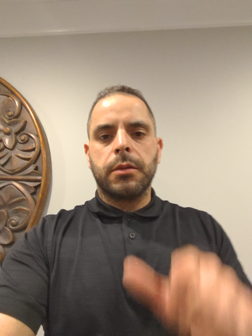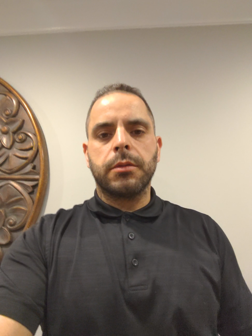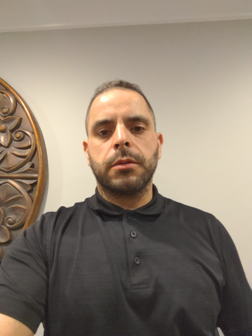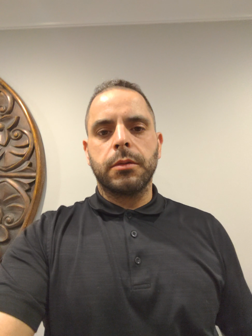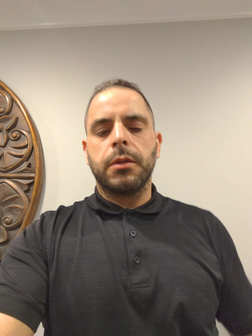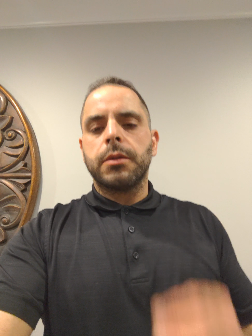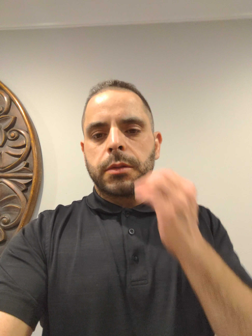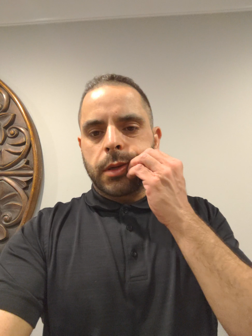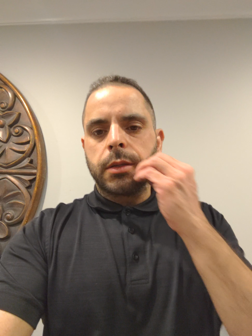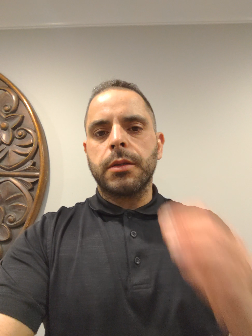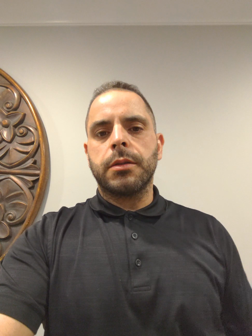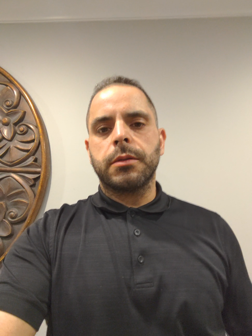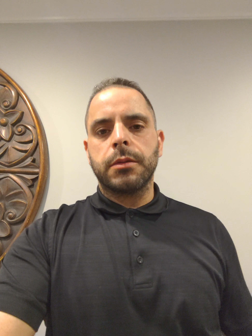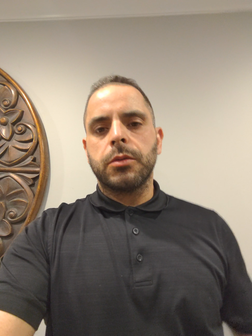kiss